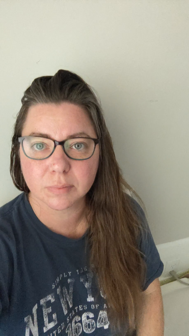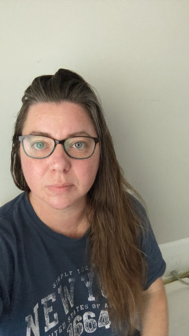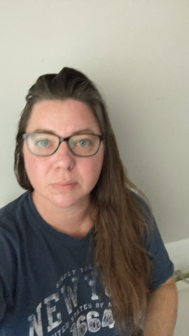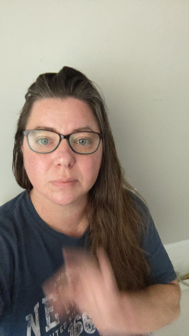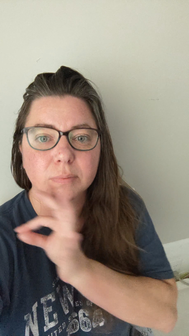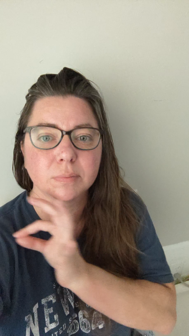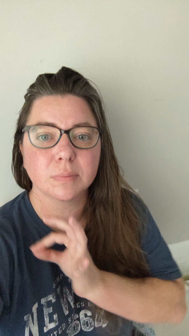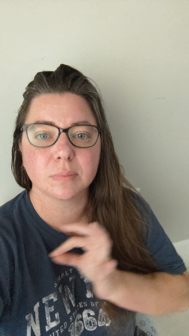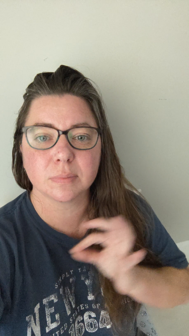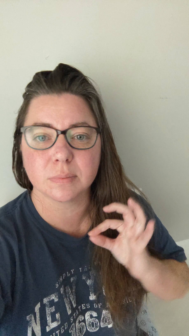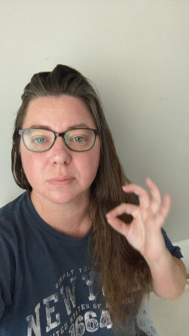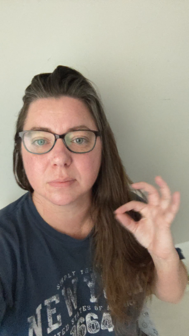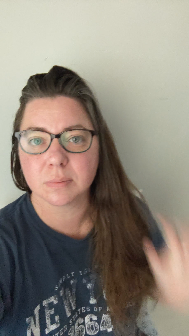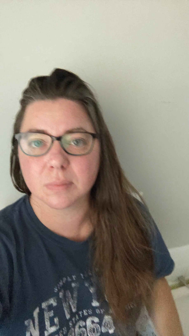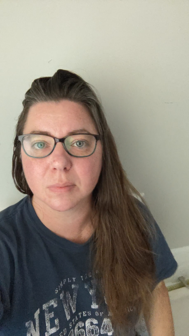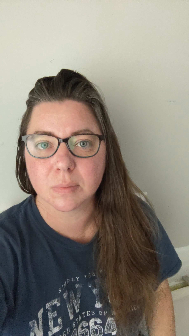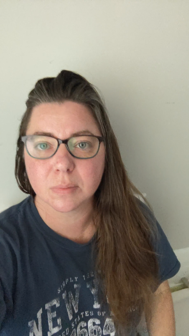beads